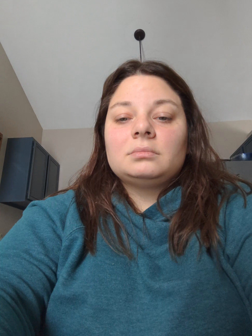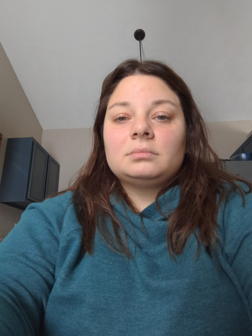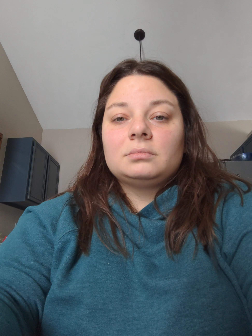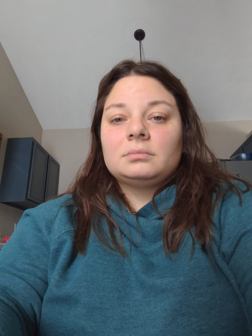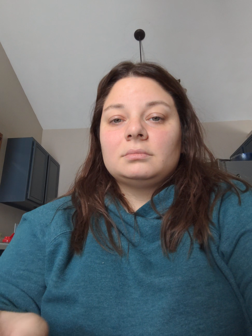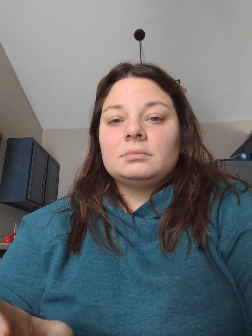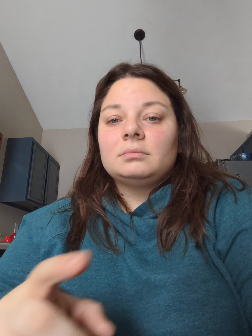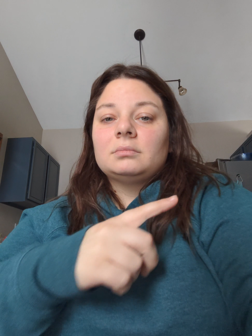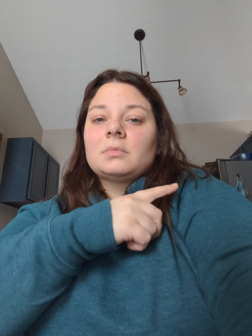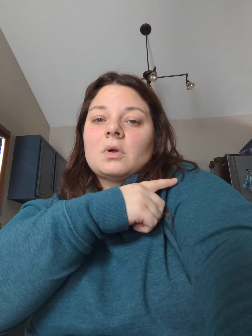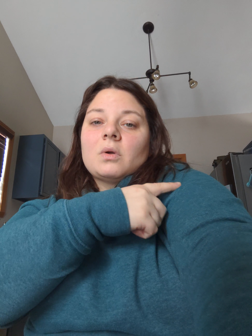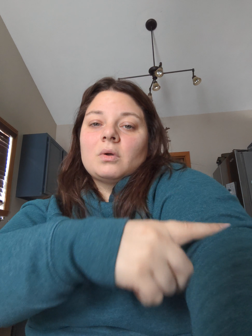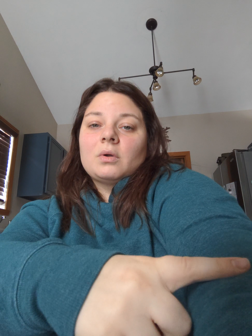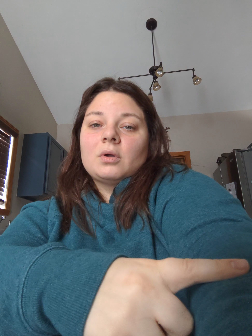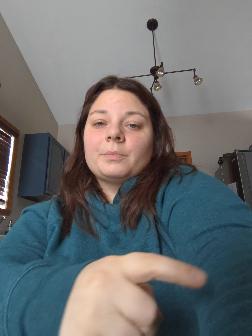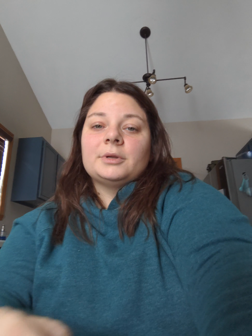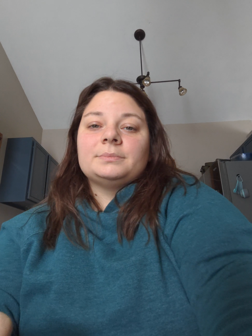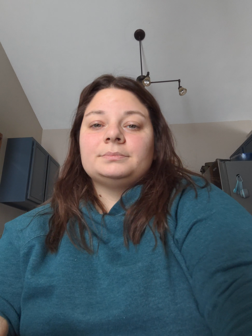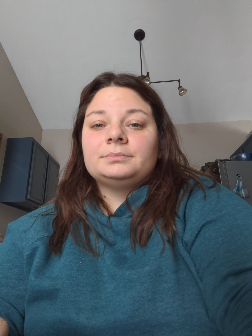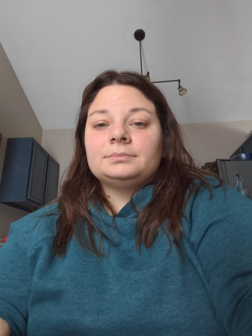arm